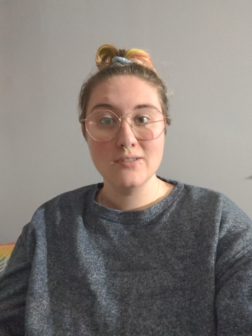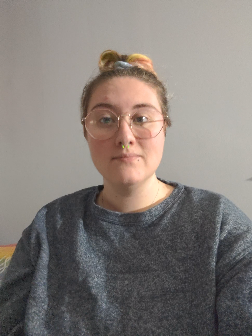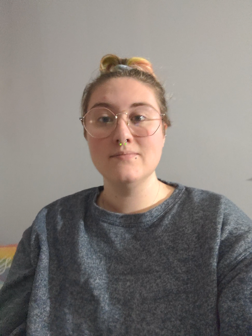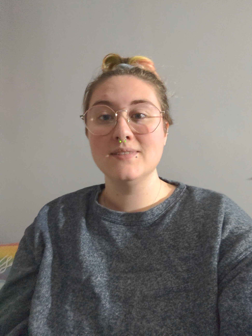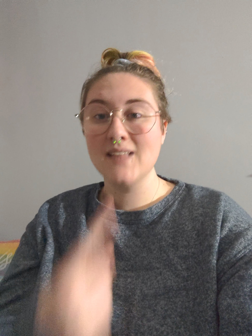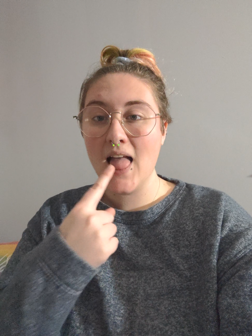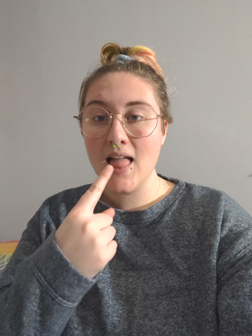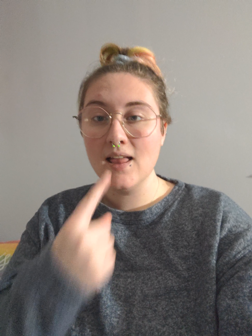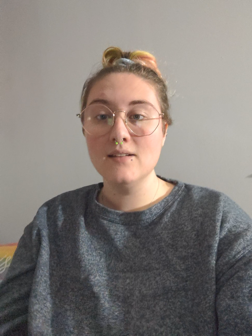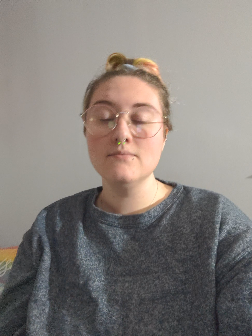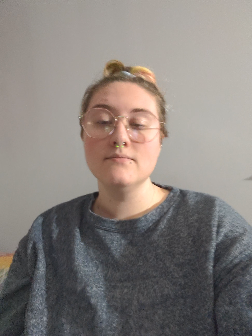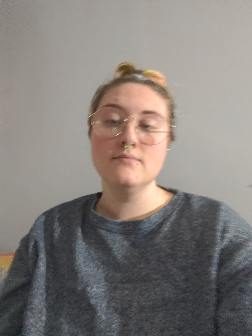tongue